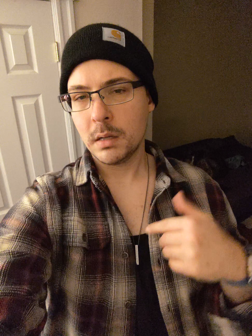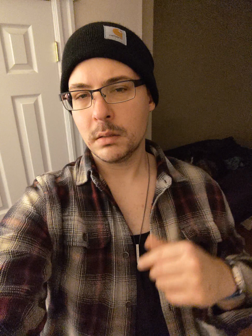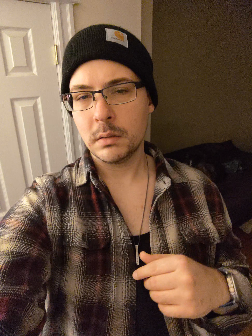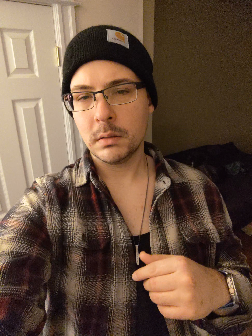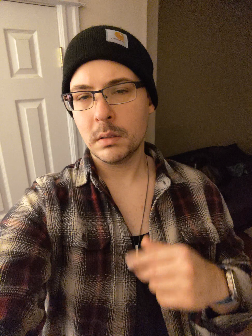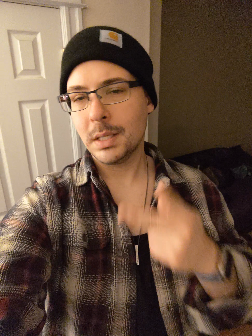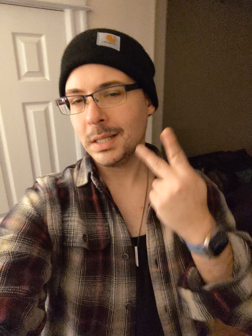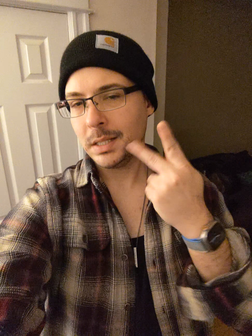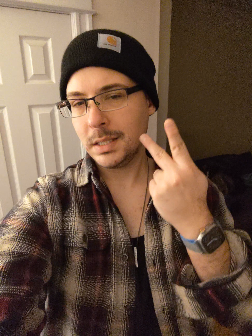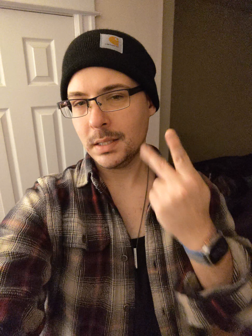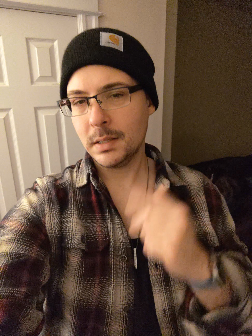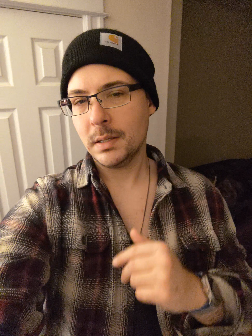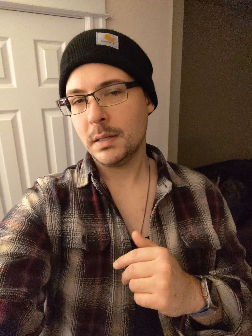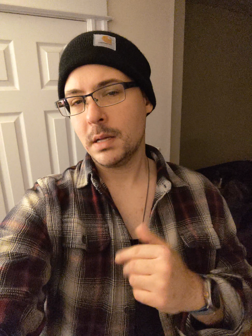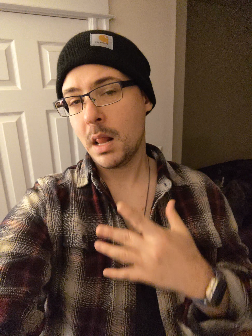kitty